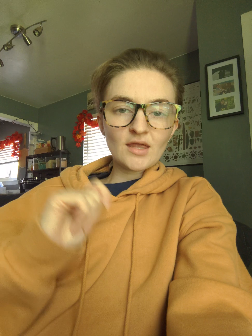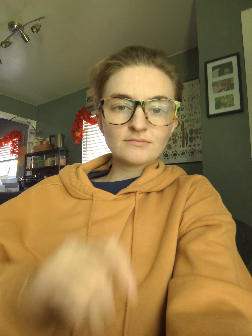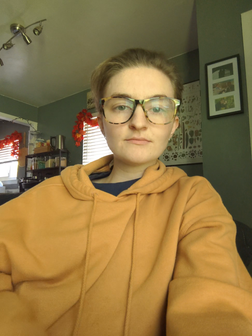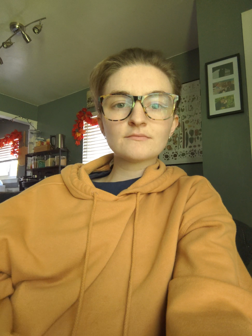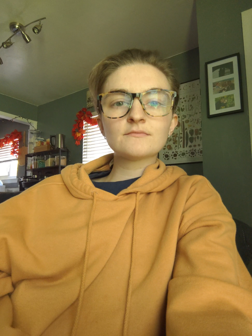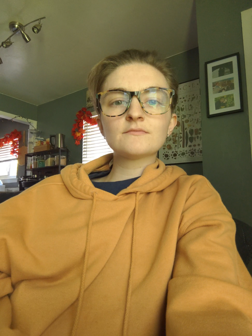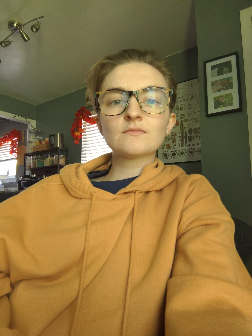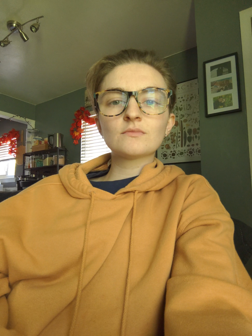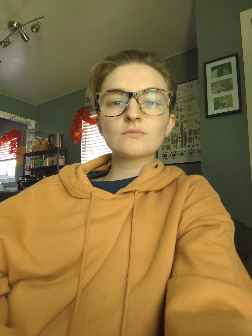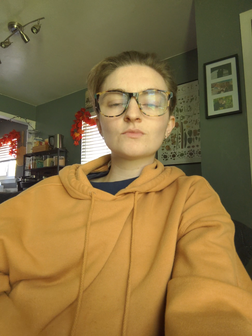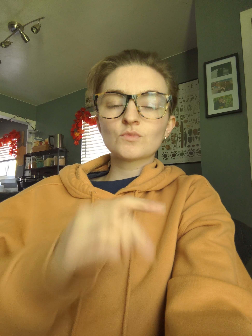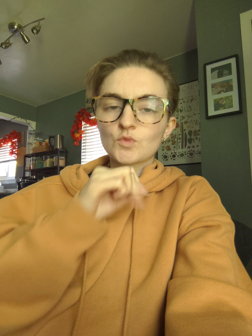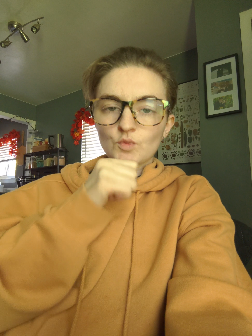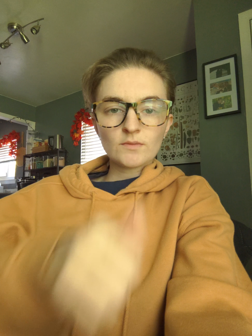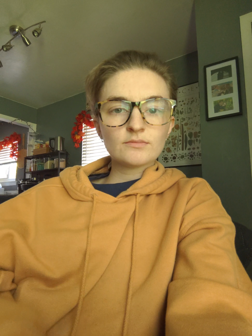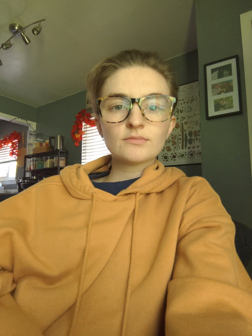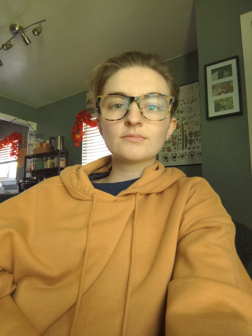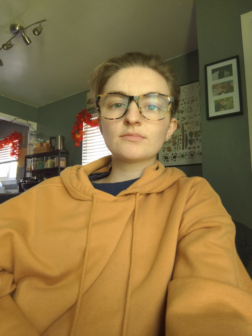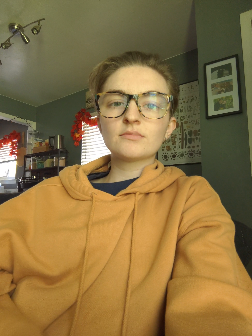don't